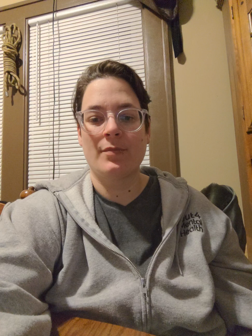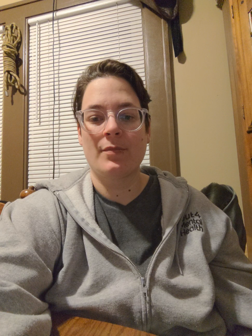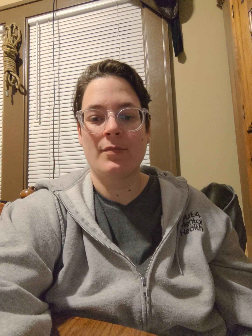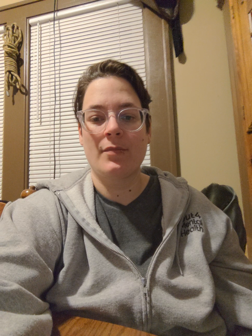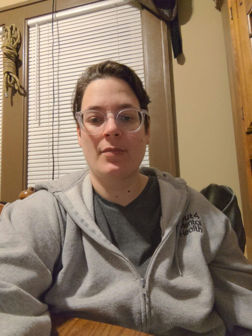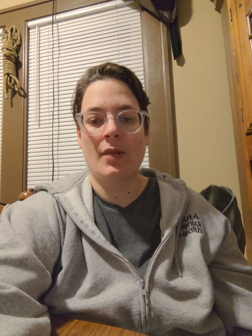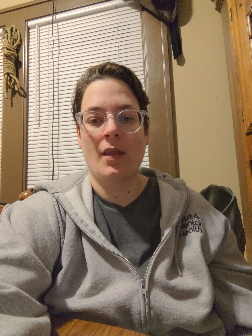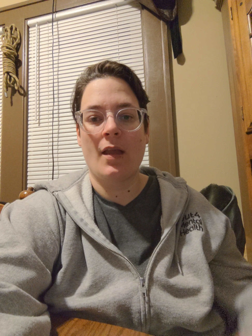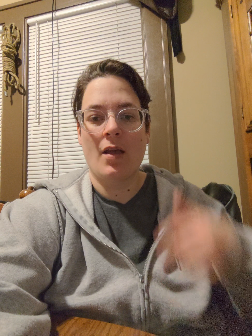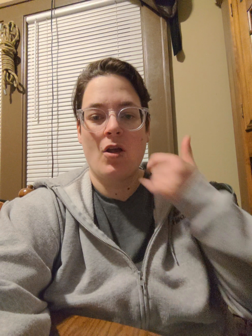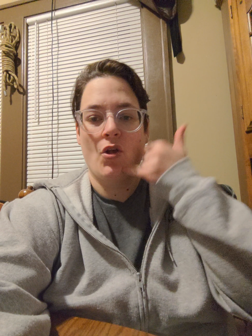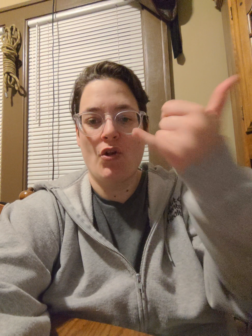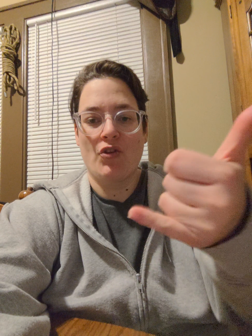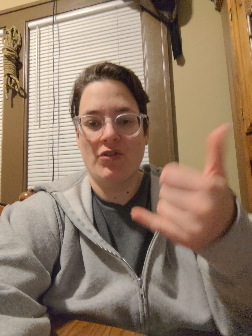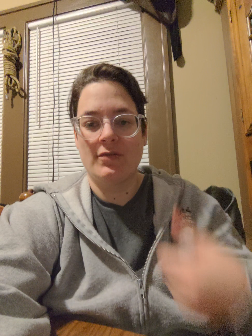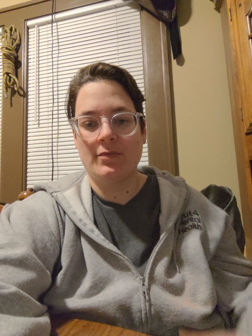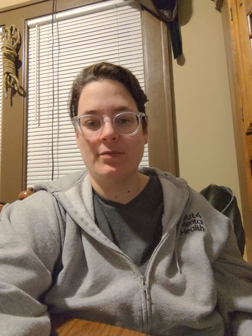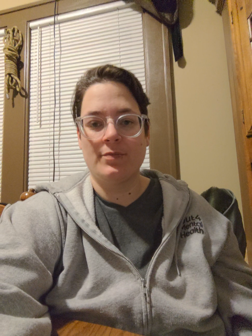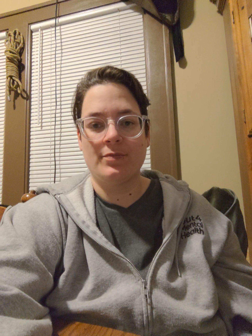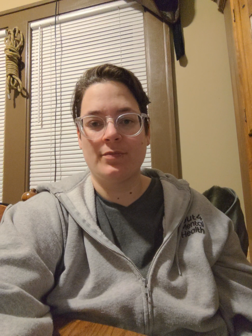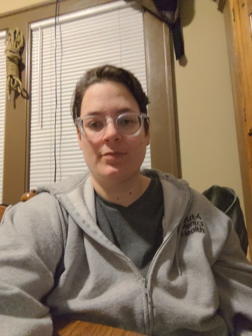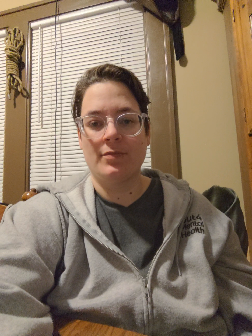call on the phone